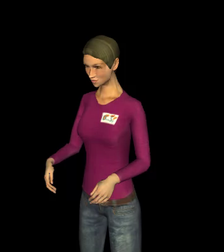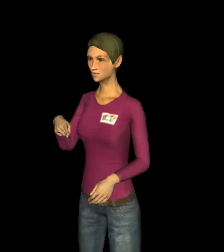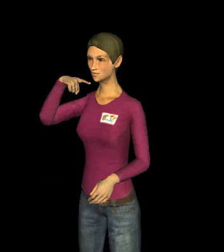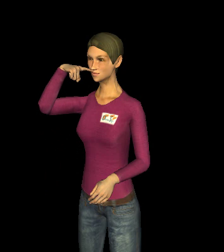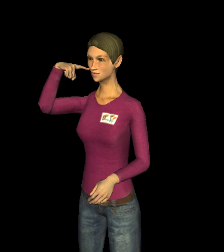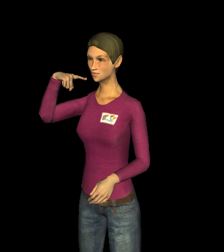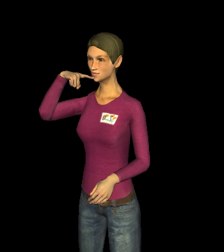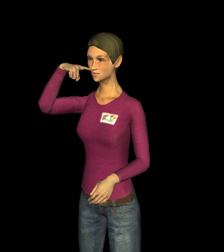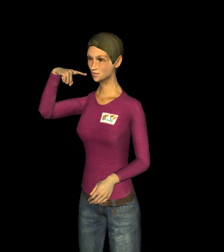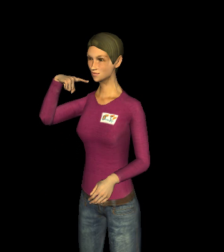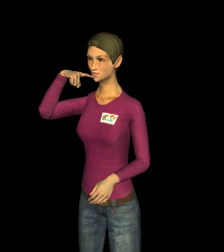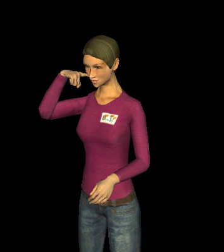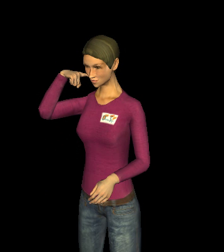يتحدث